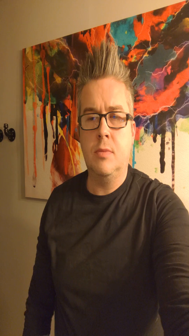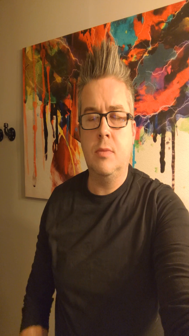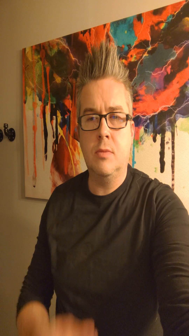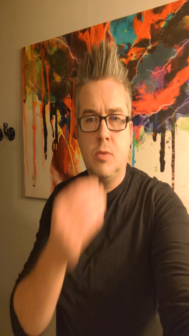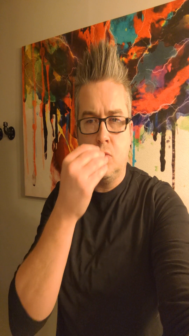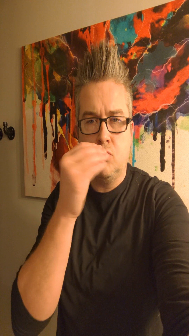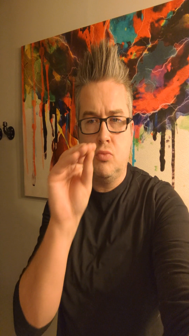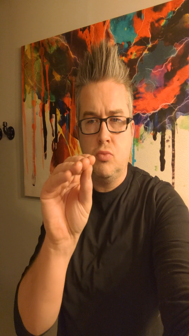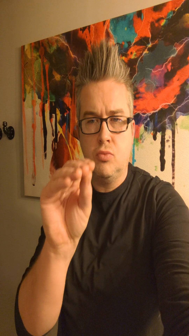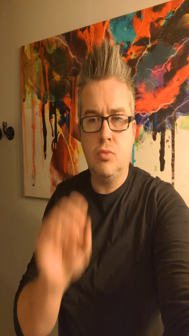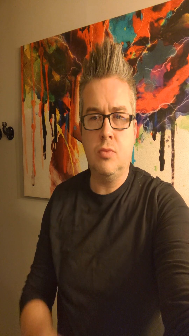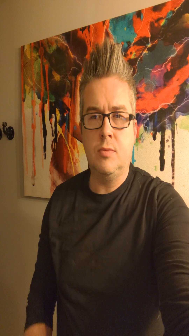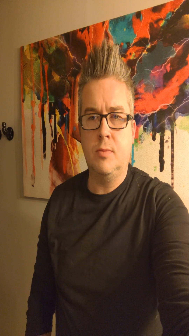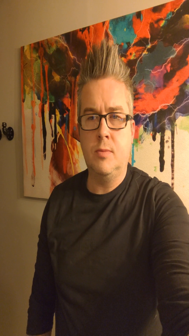kiss